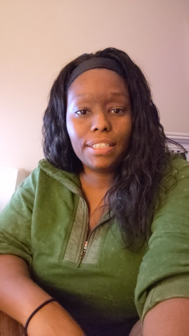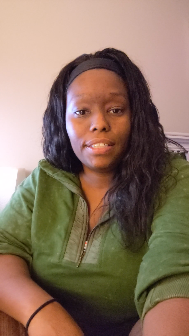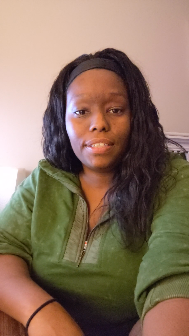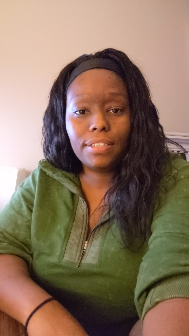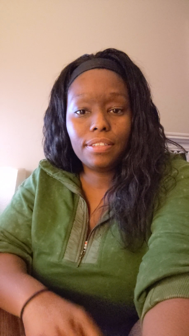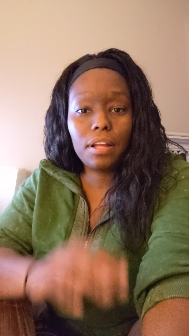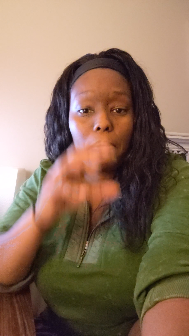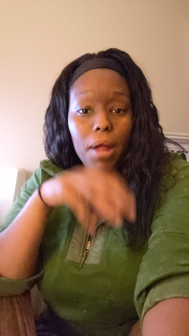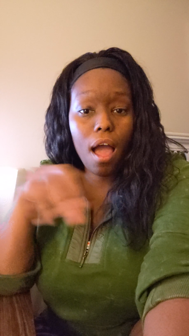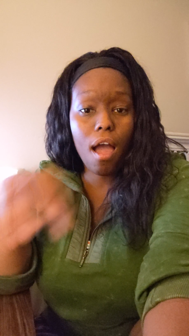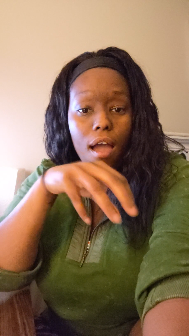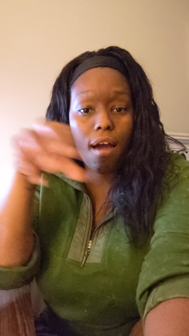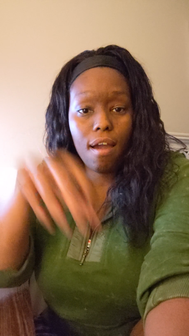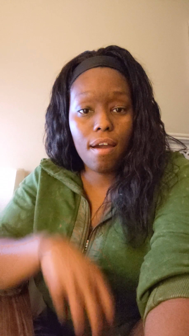block